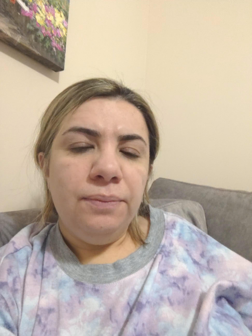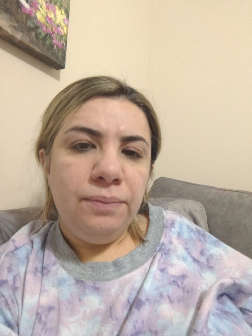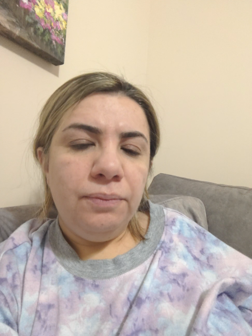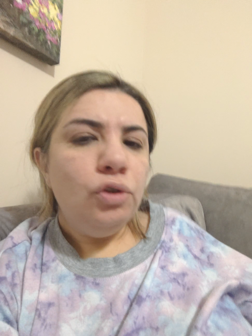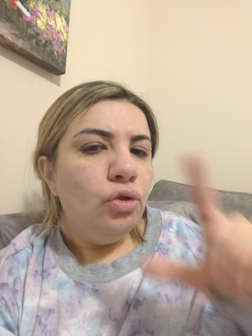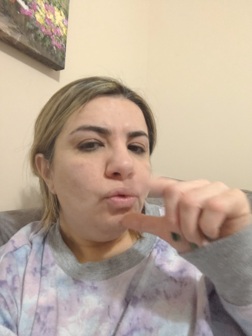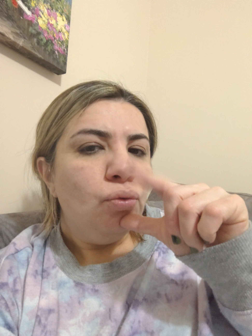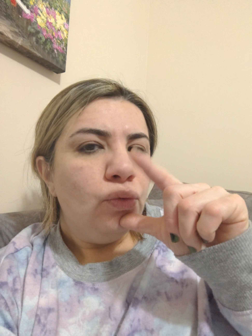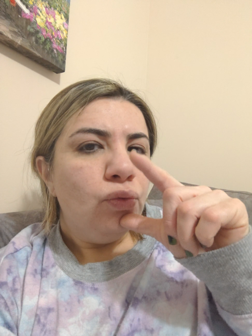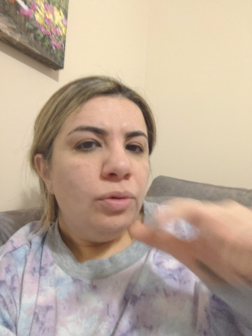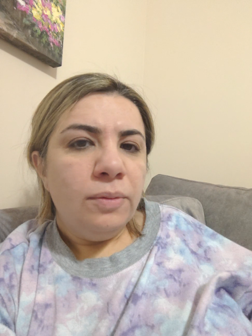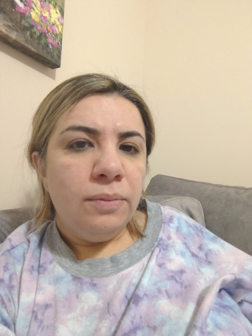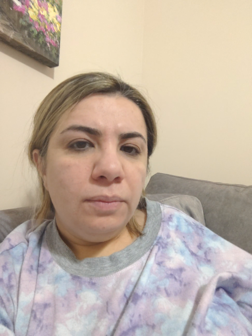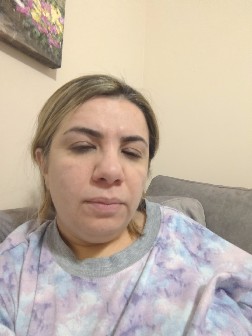who